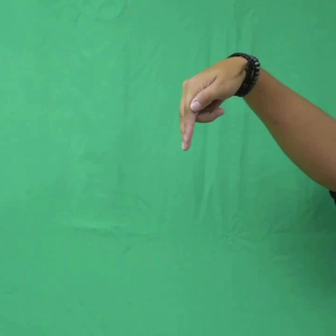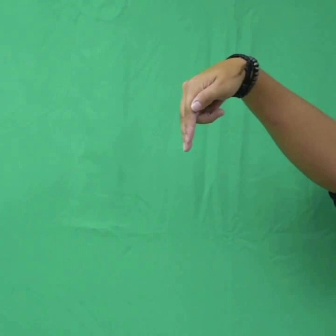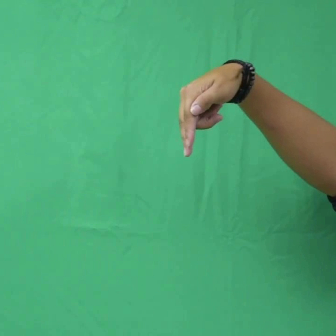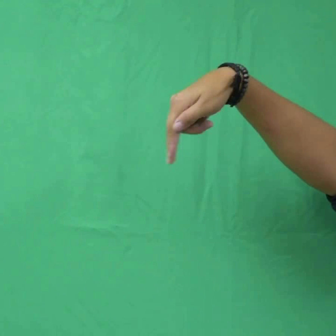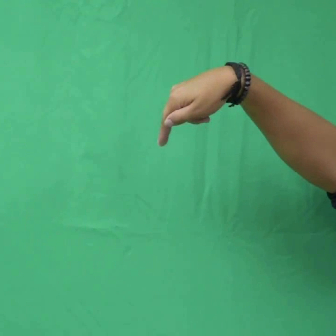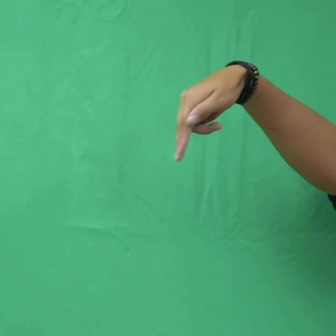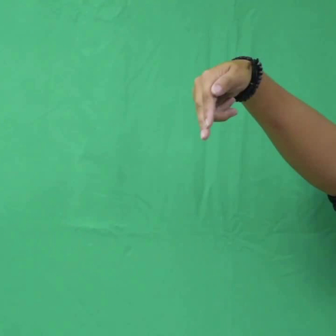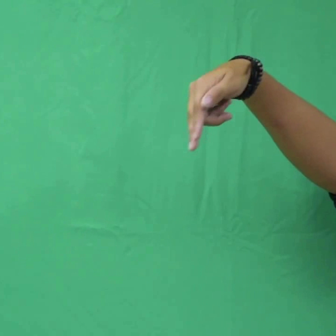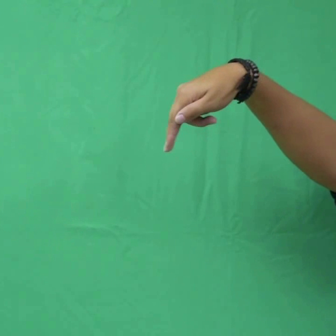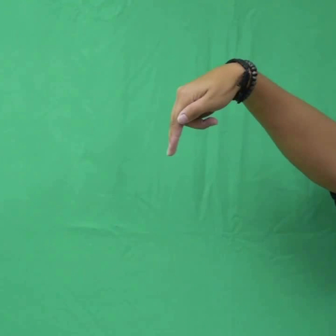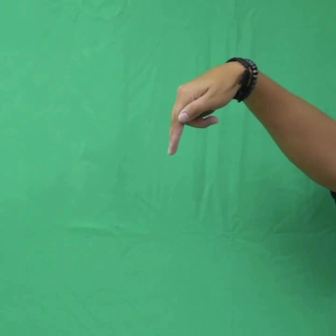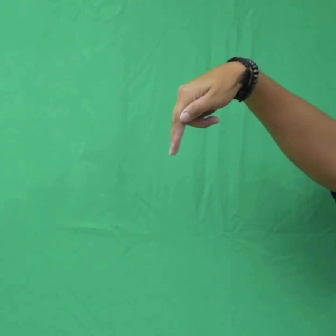Ñ